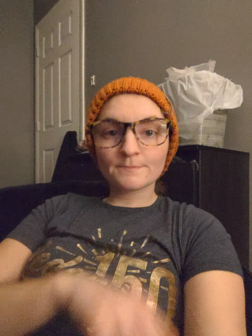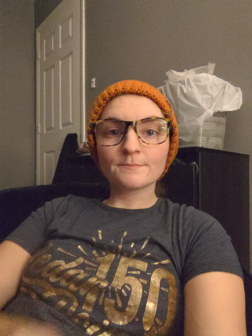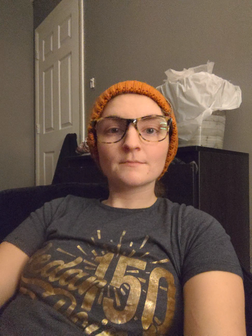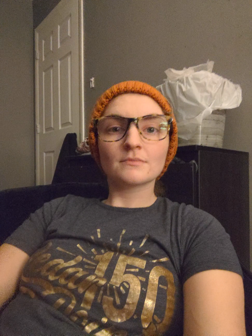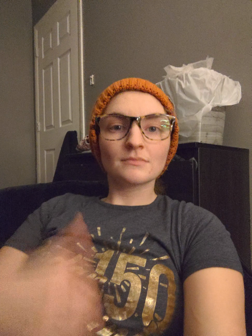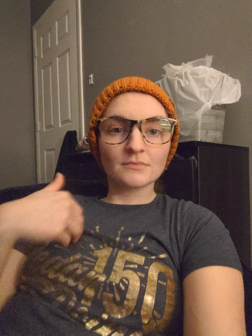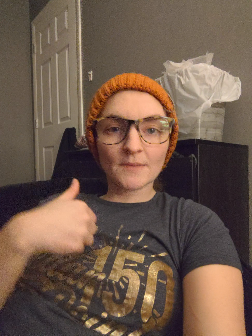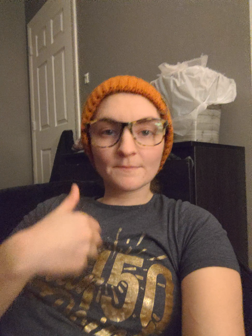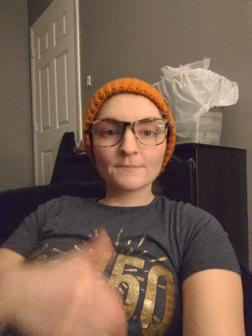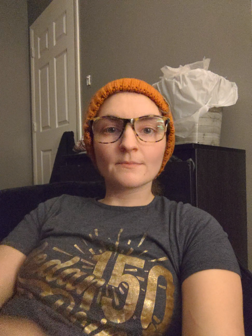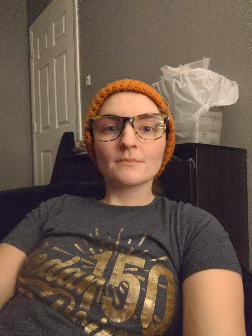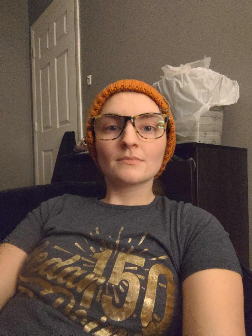animal